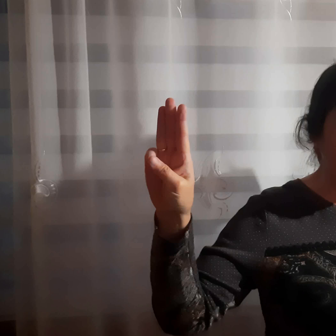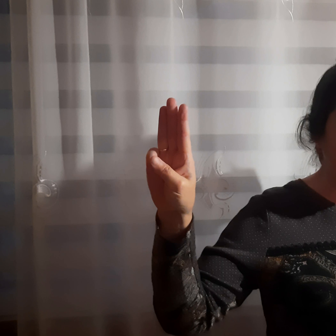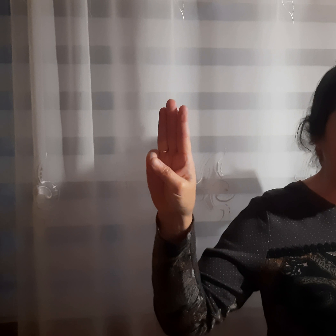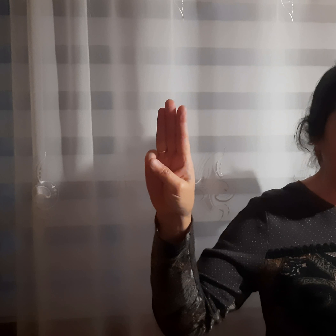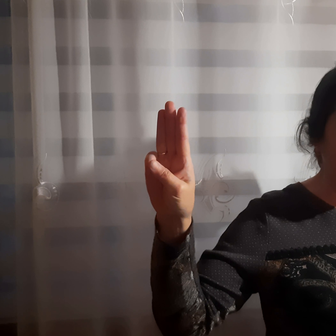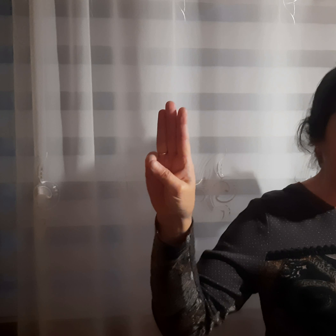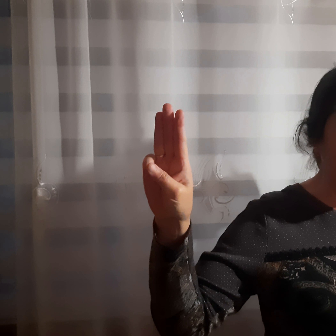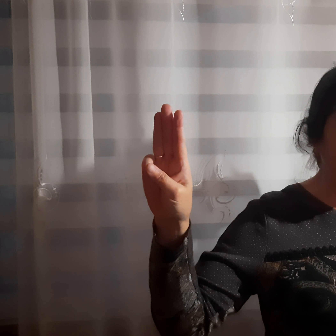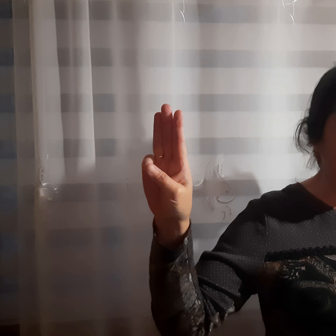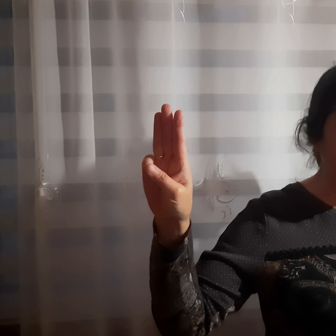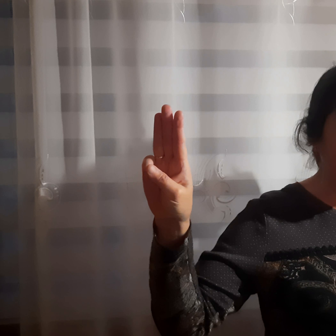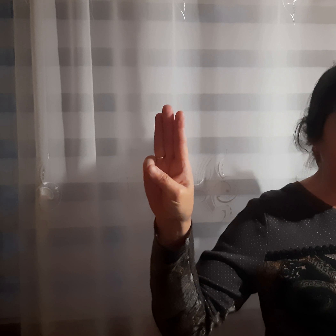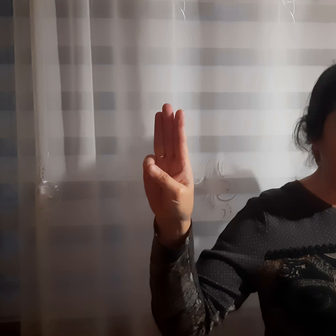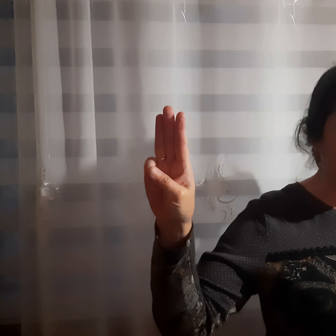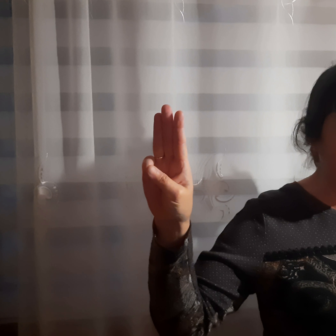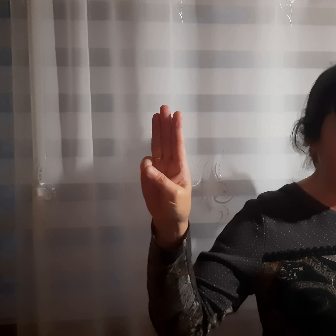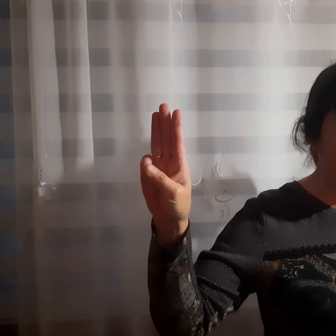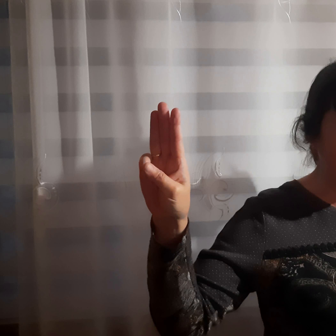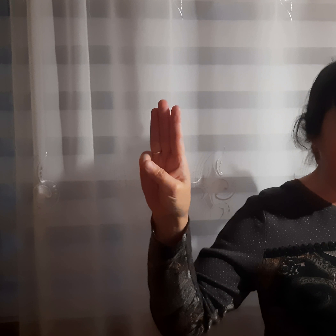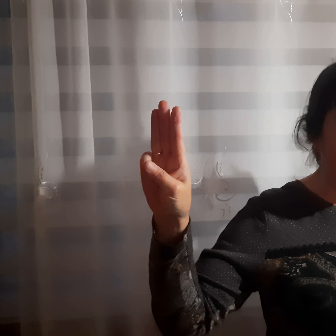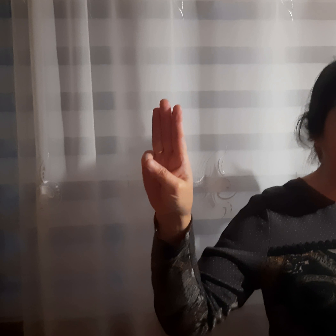Ш